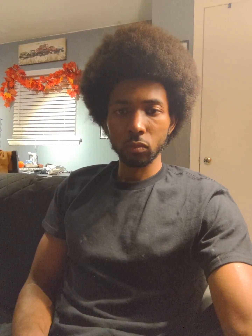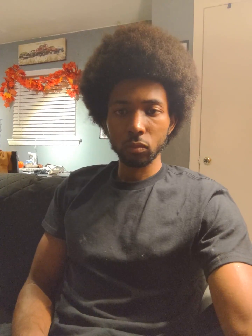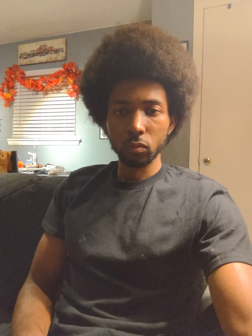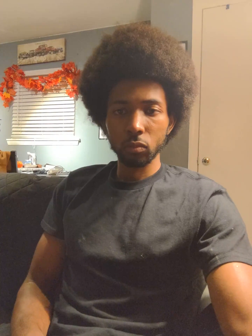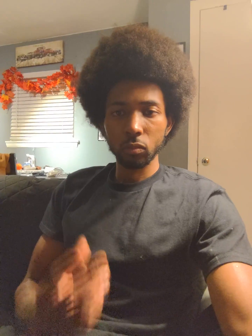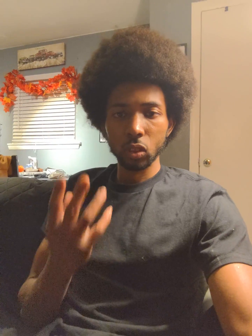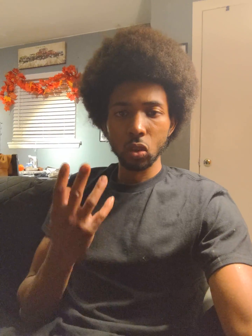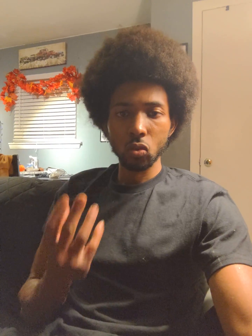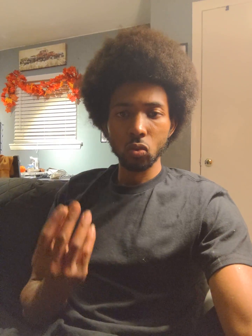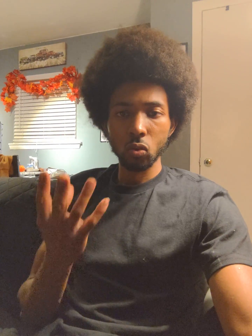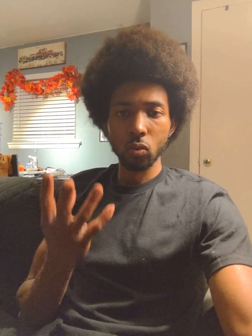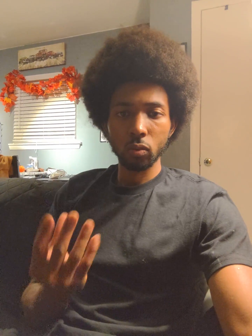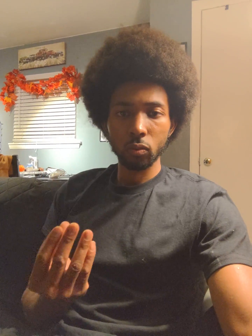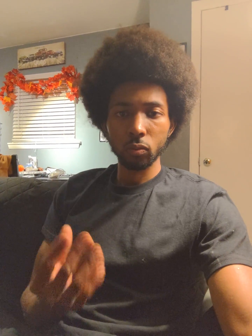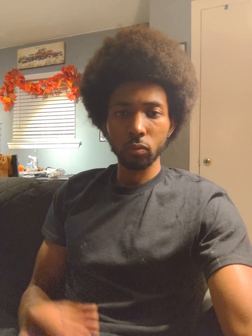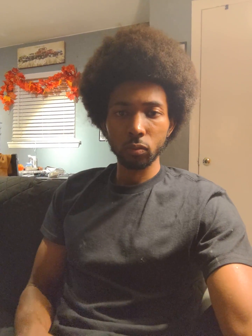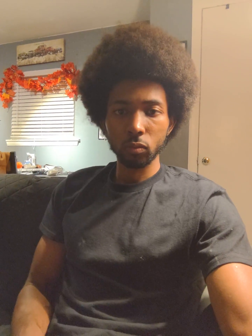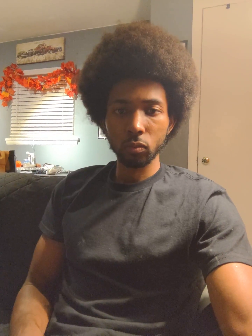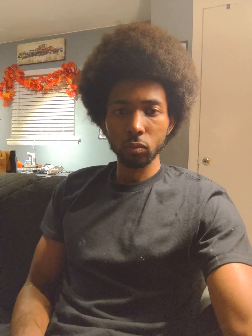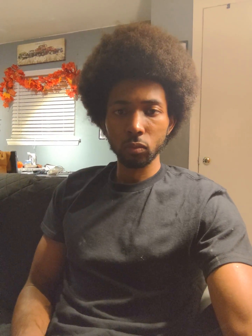gentle